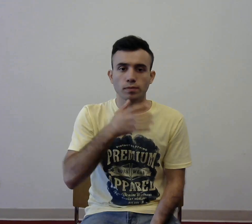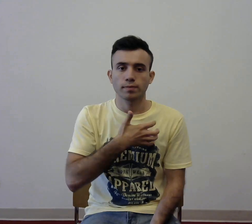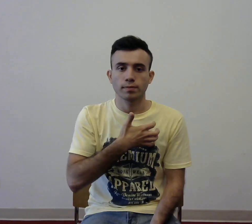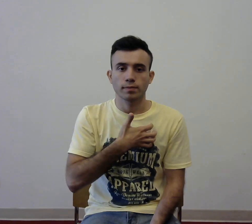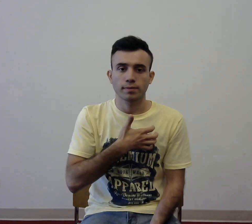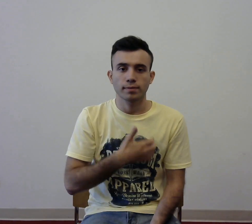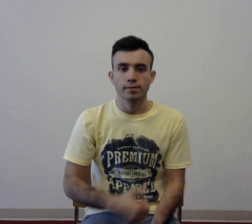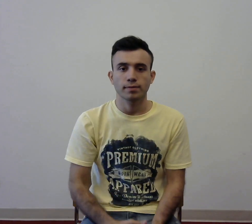istəyirəm